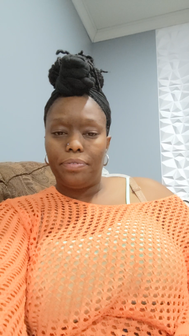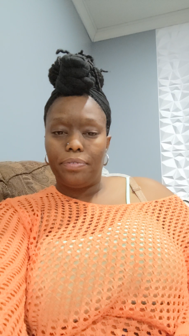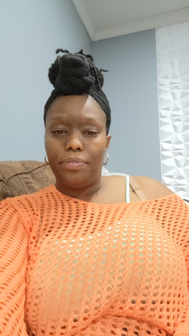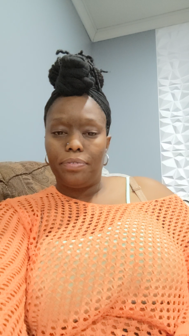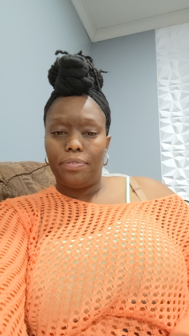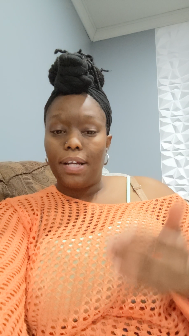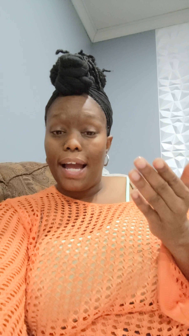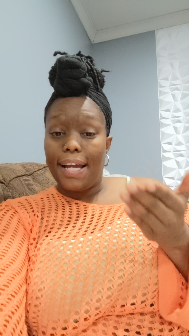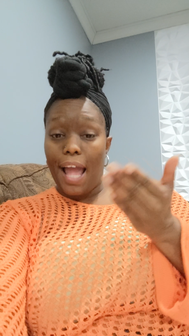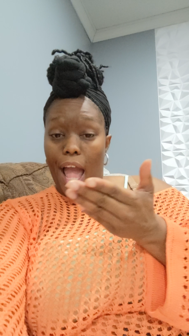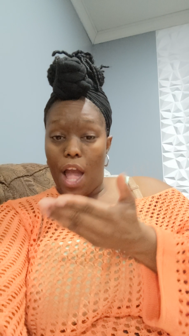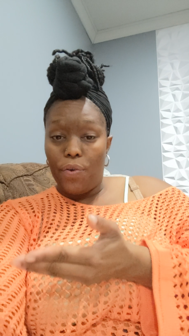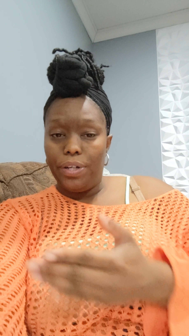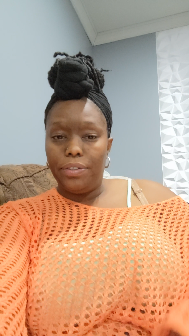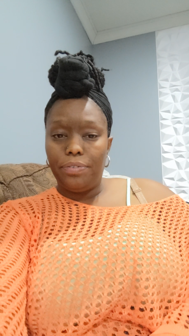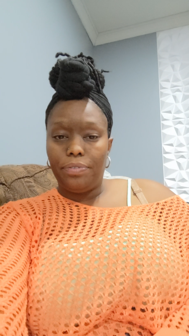carry